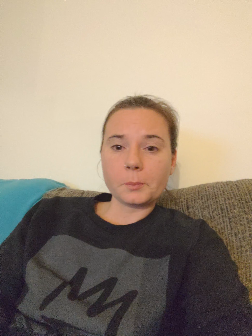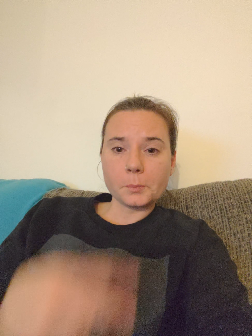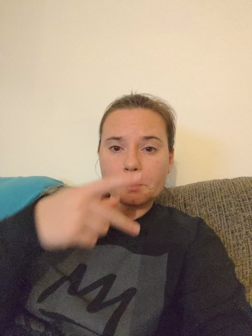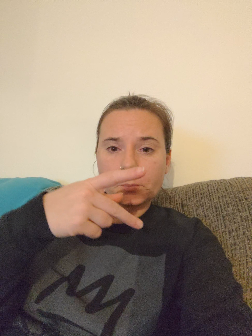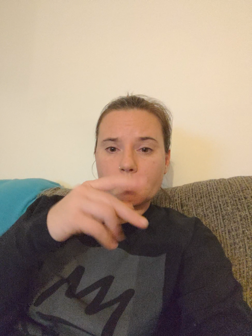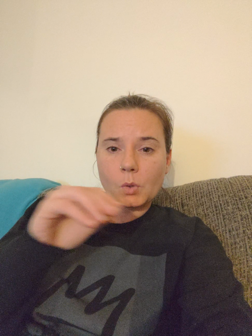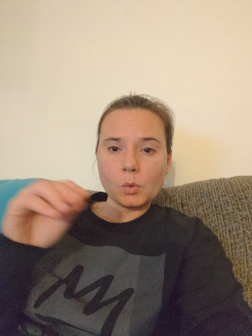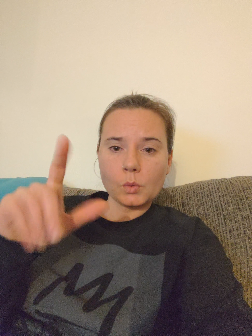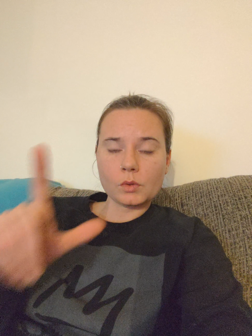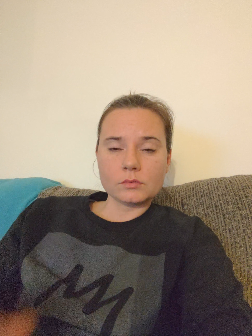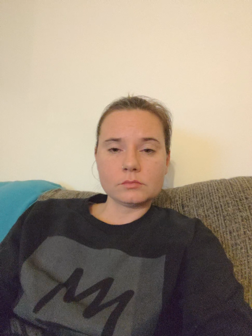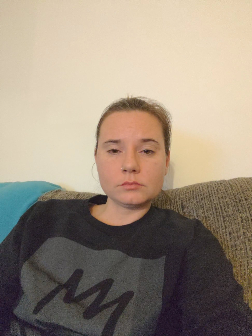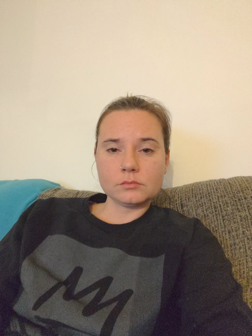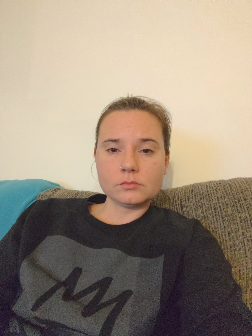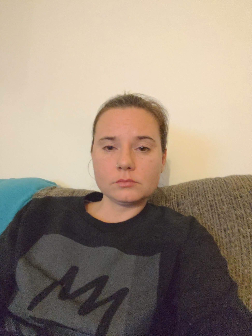pool